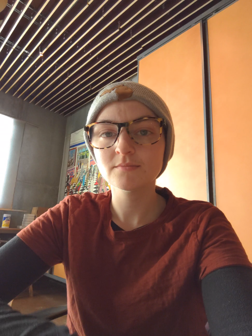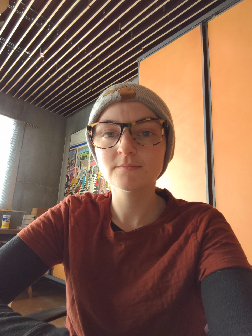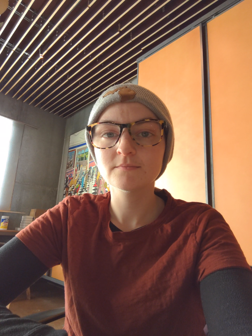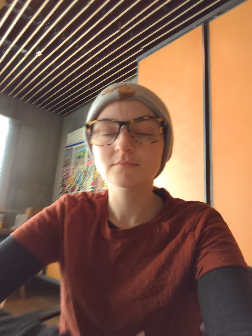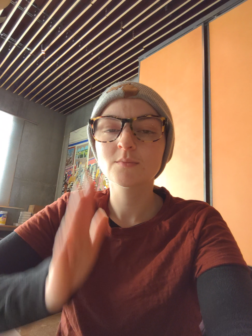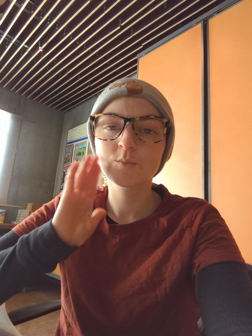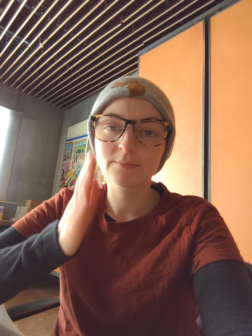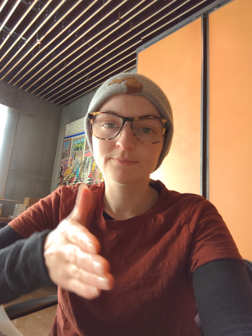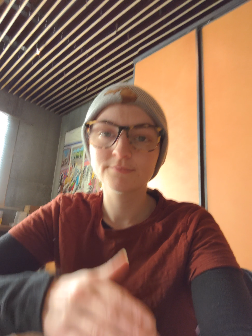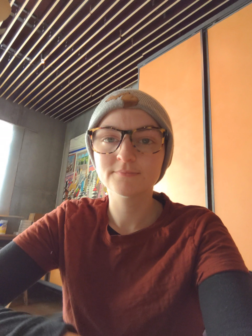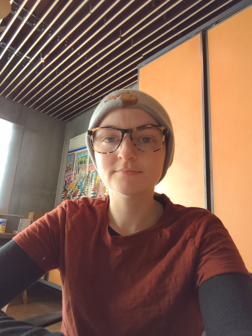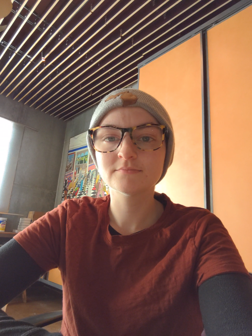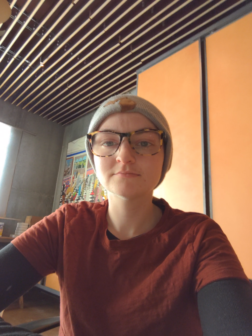will